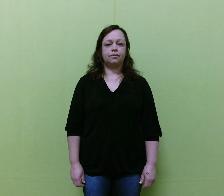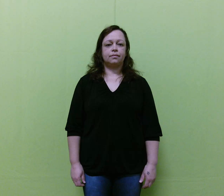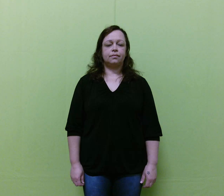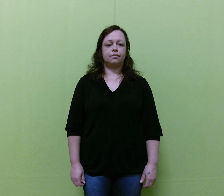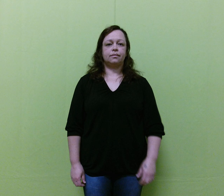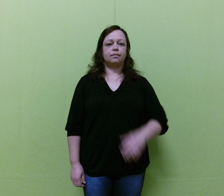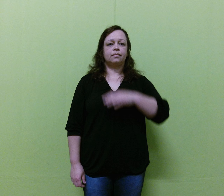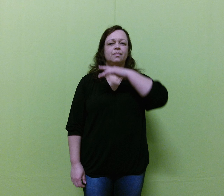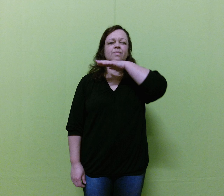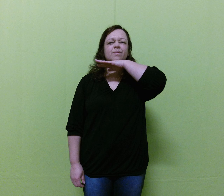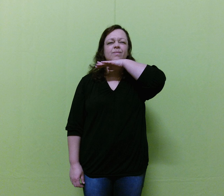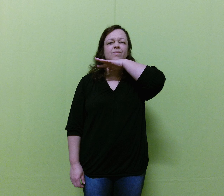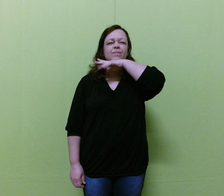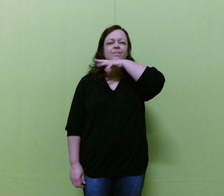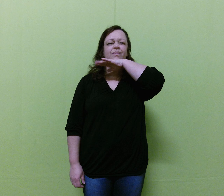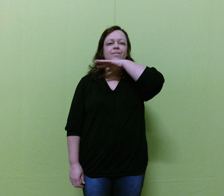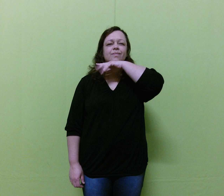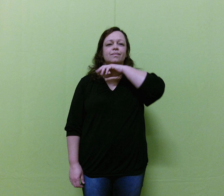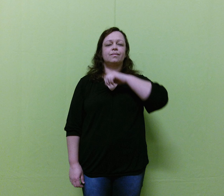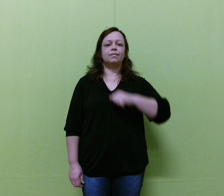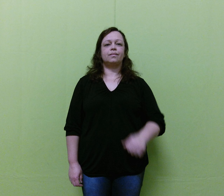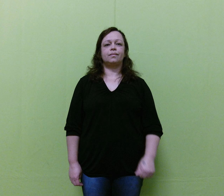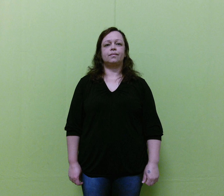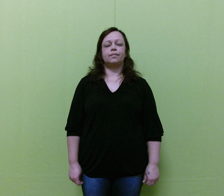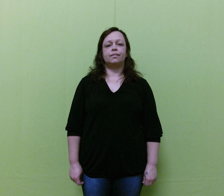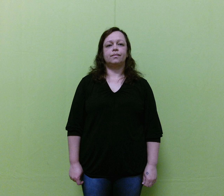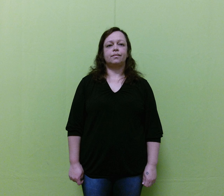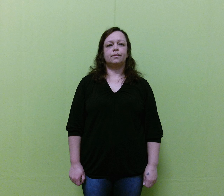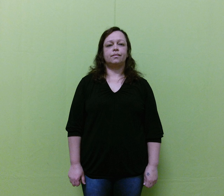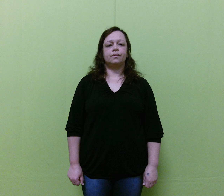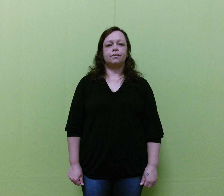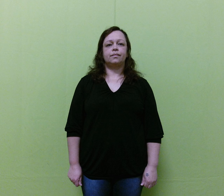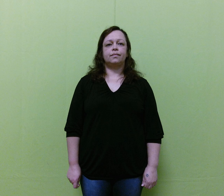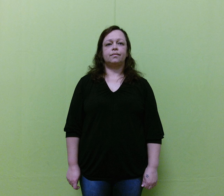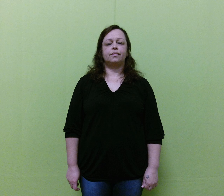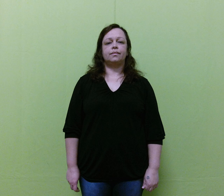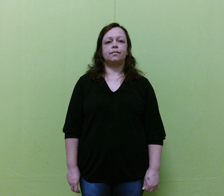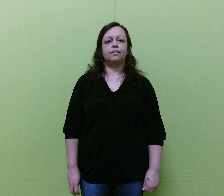ruim